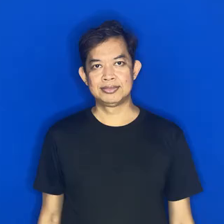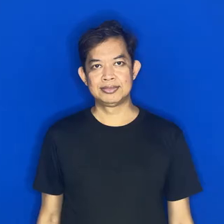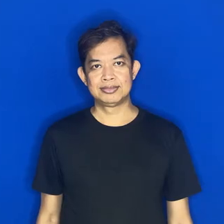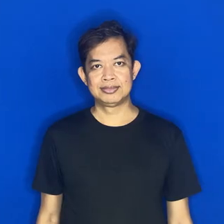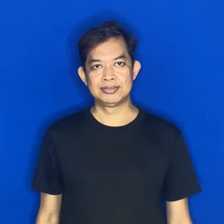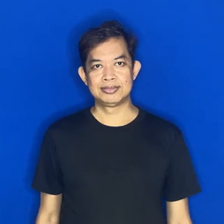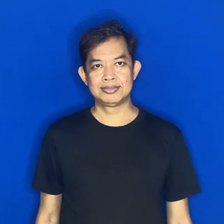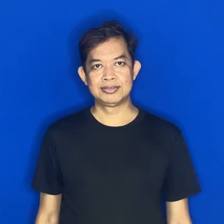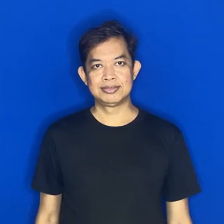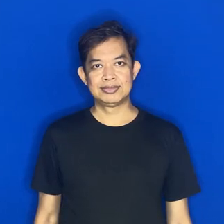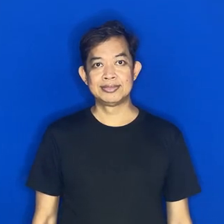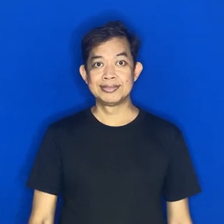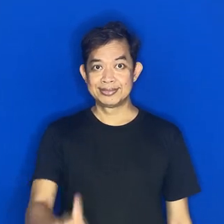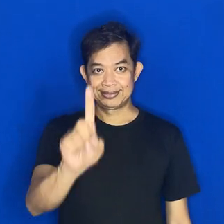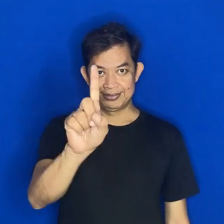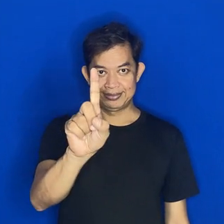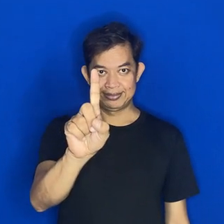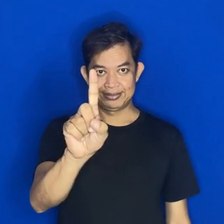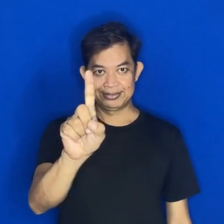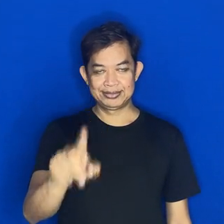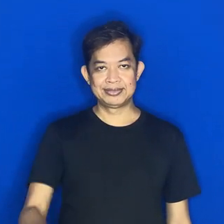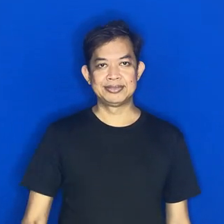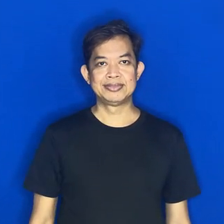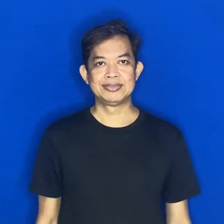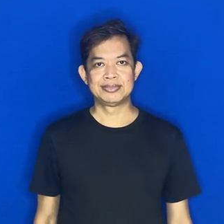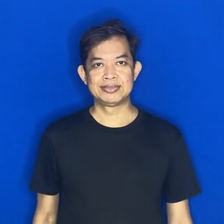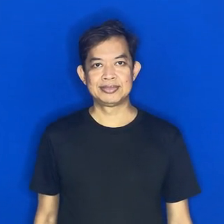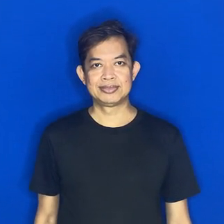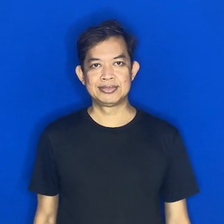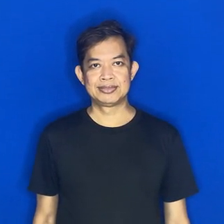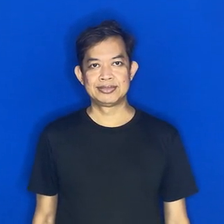one